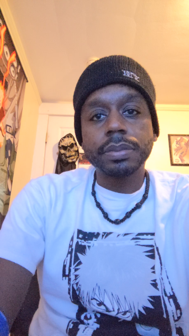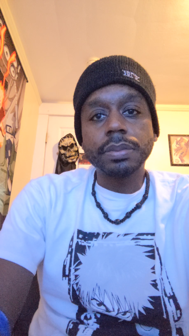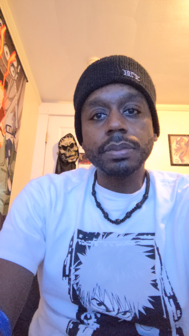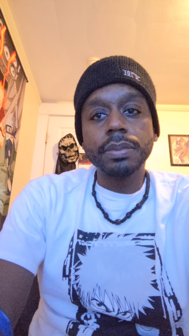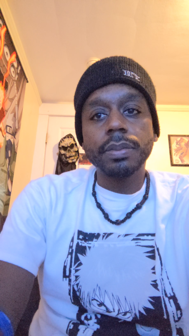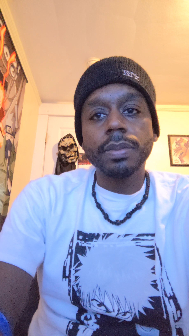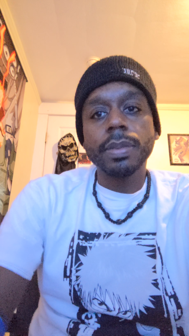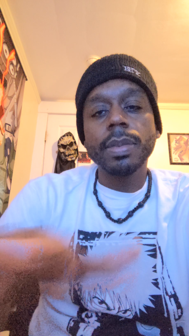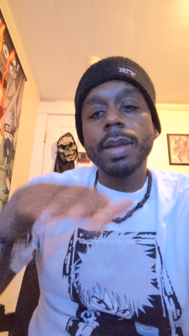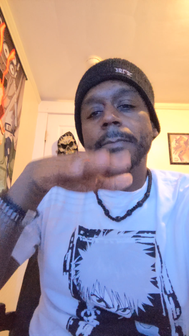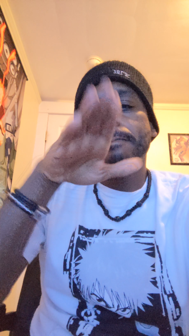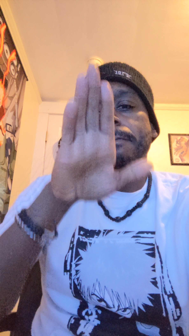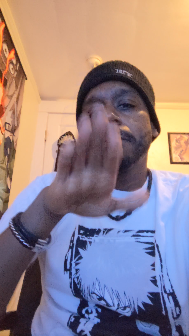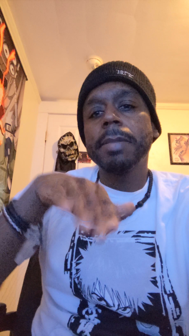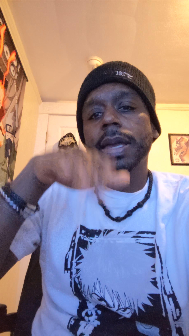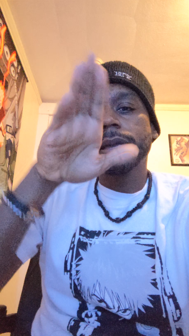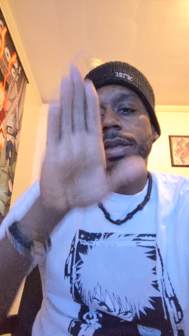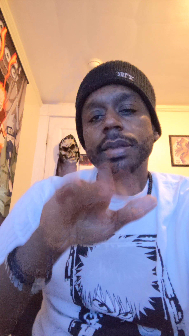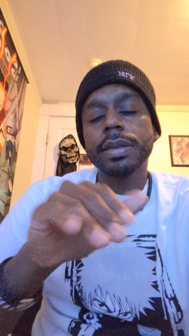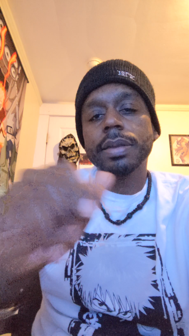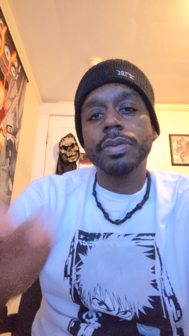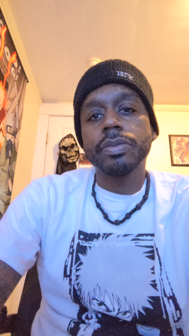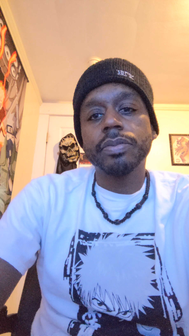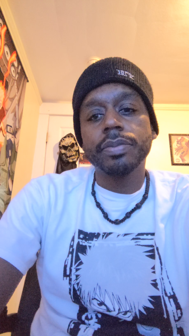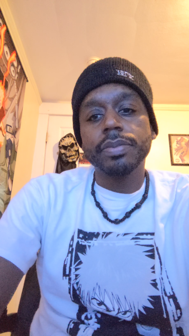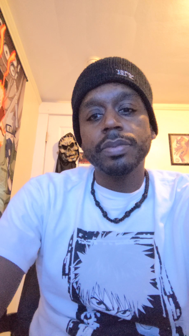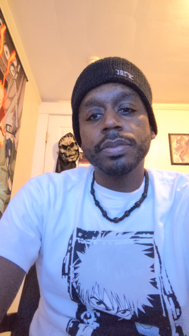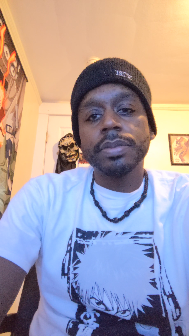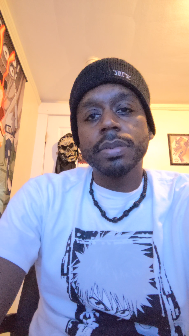paint